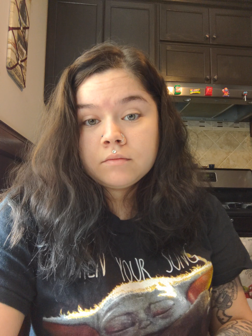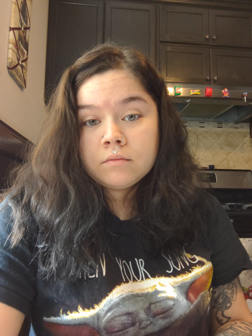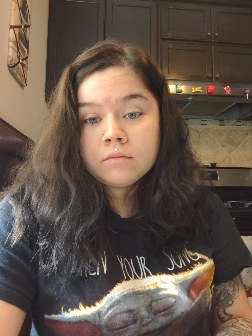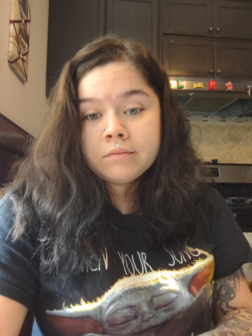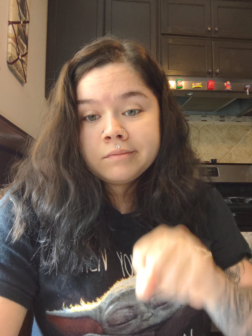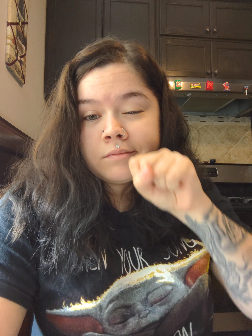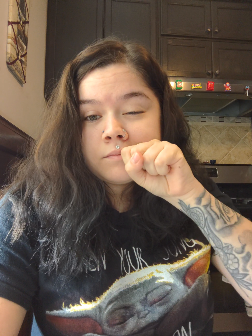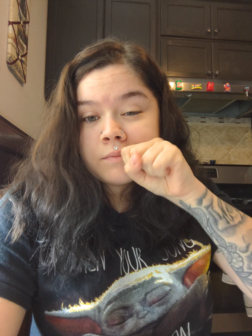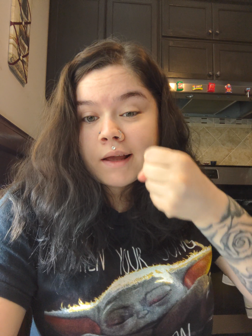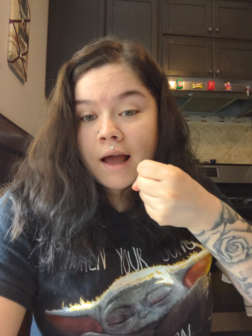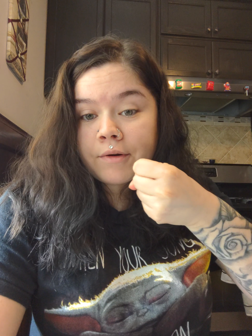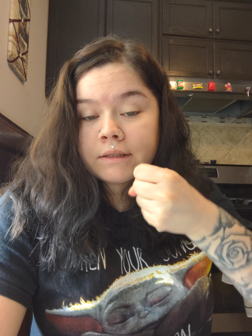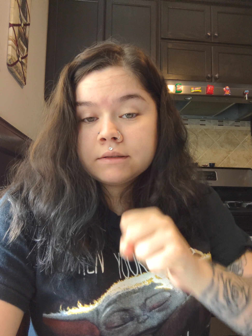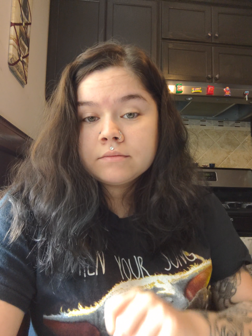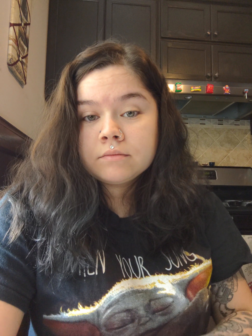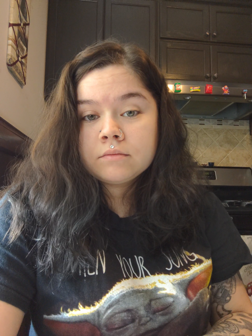carrot